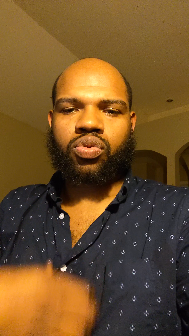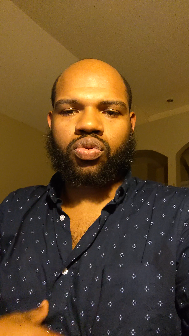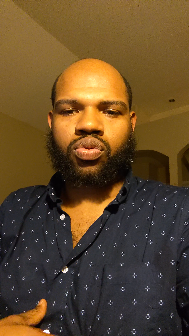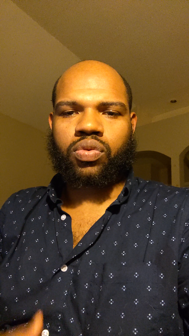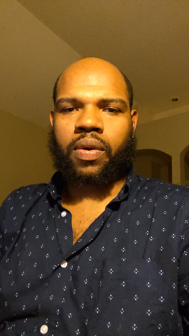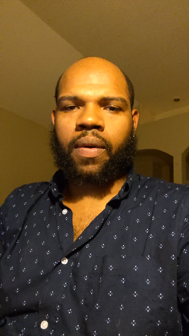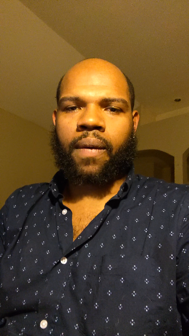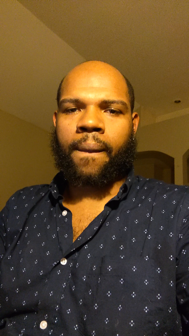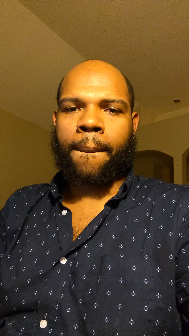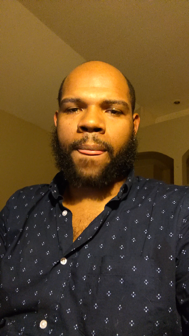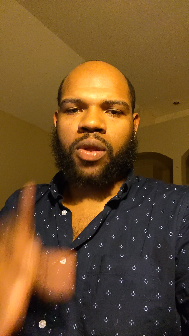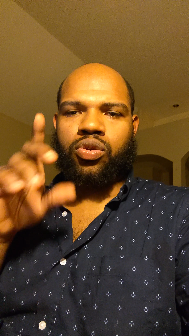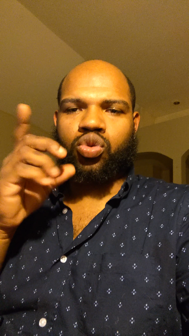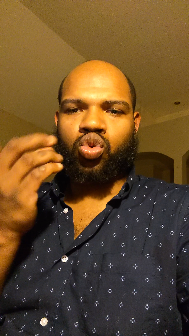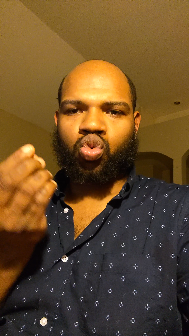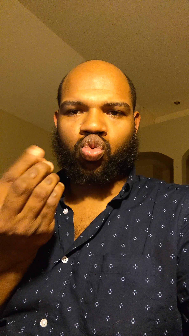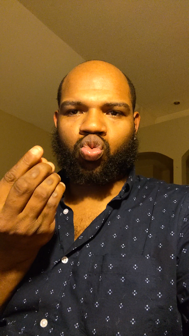do